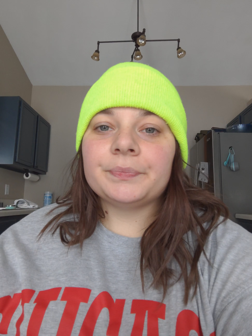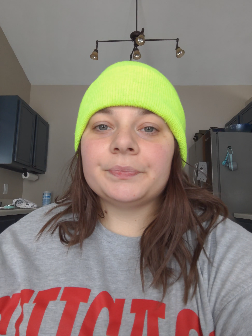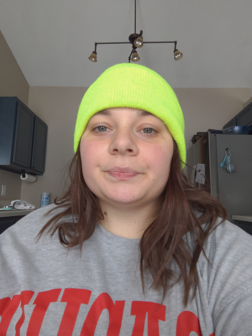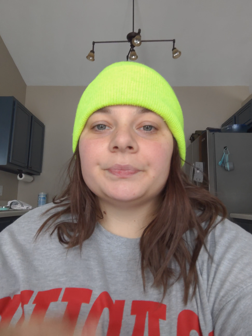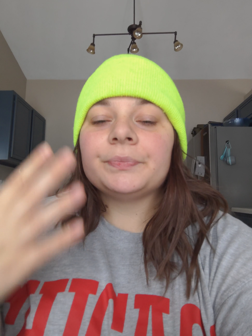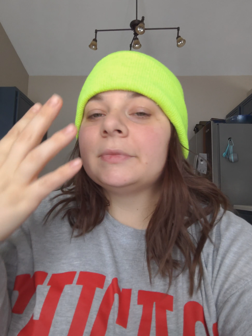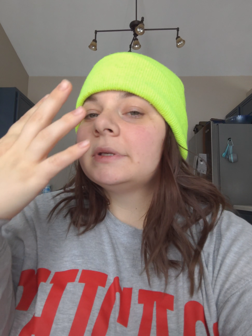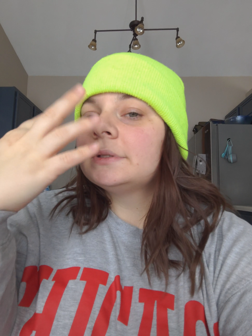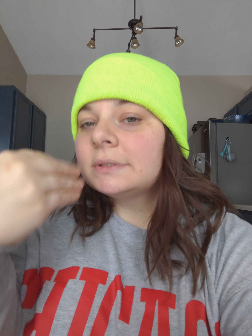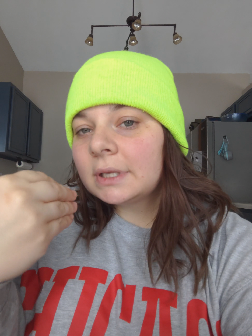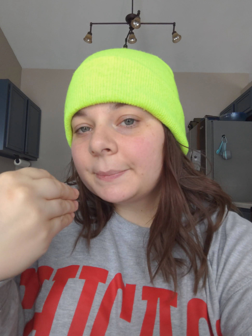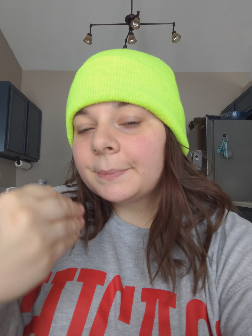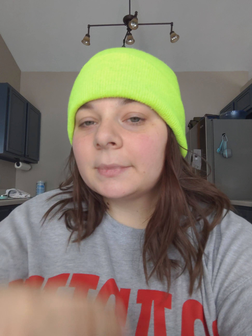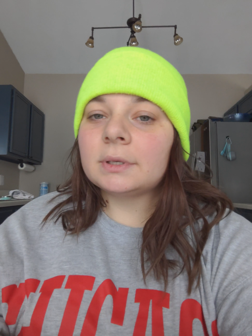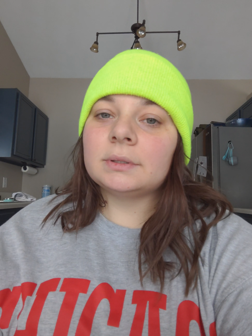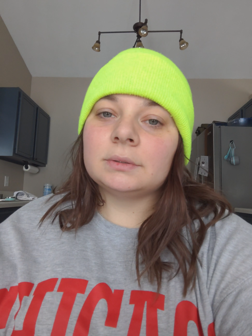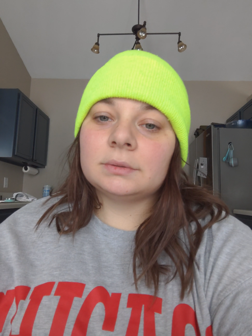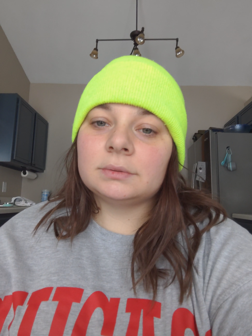sleep